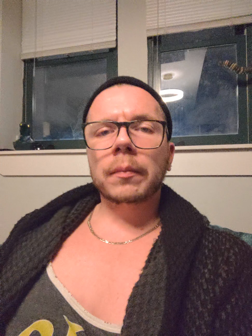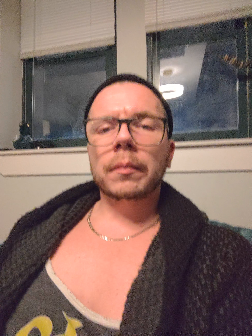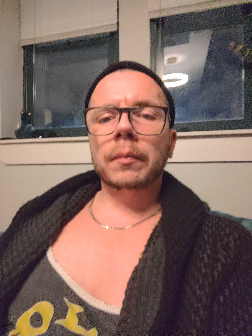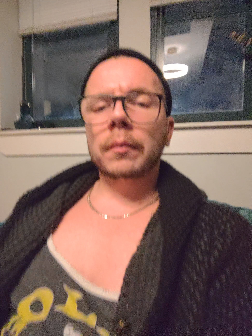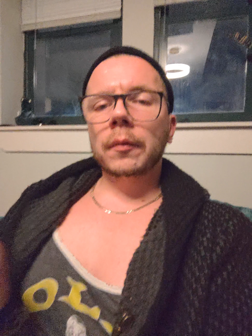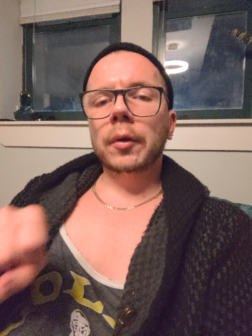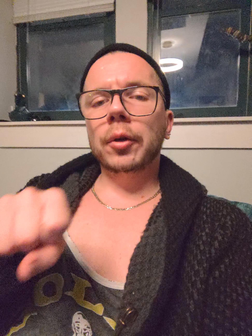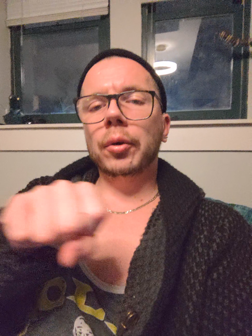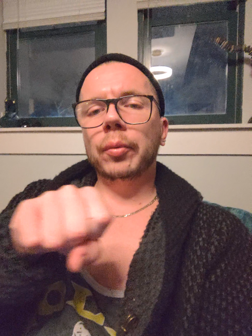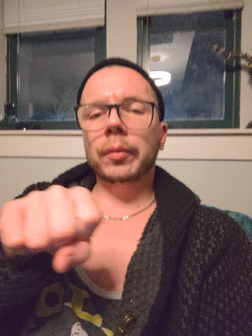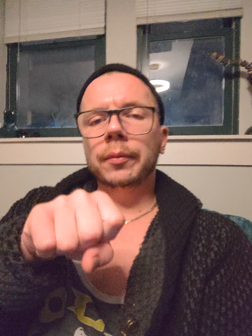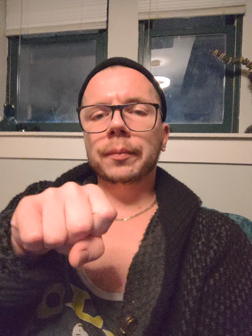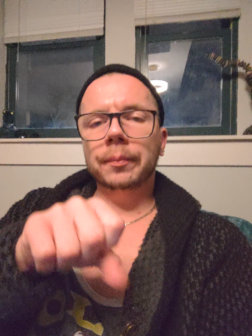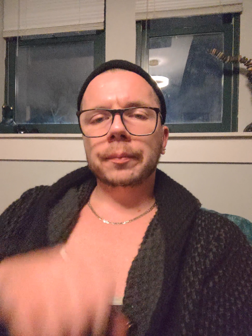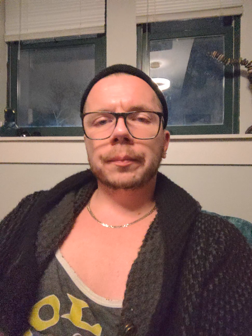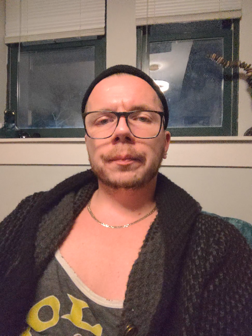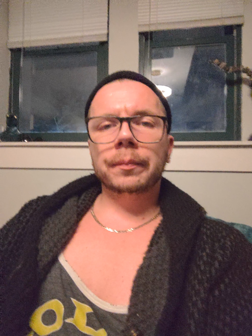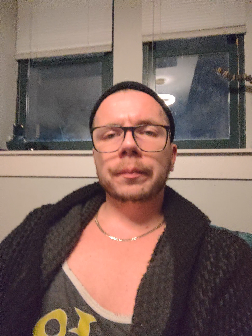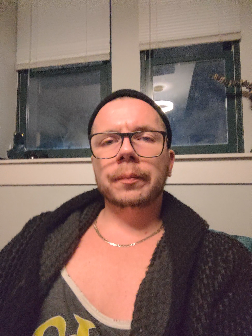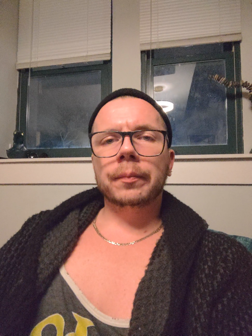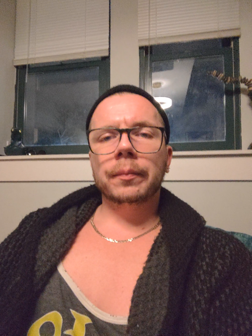shoe